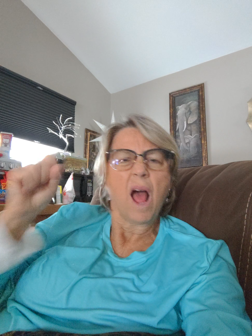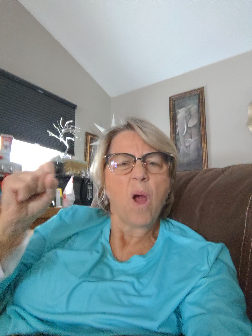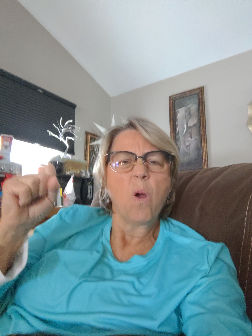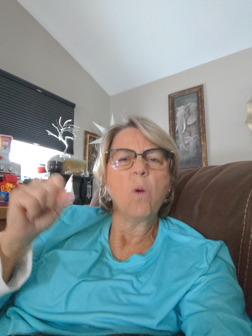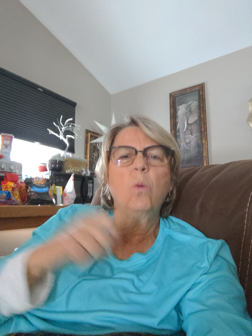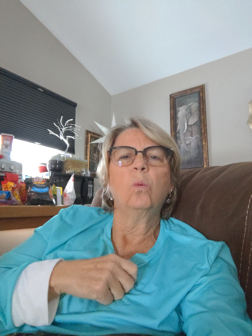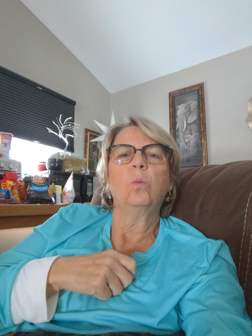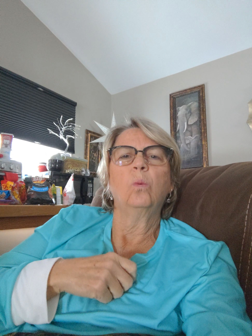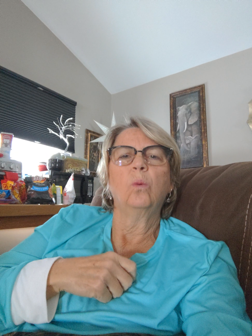loud